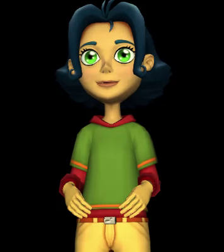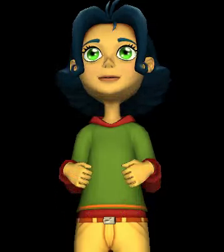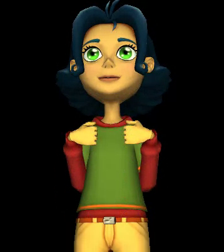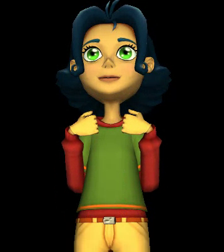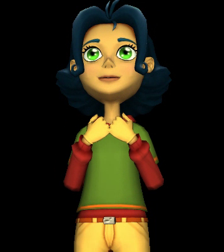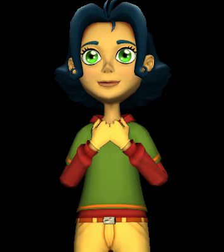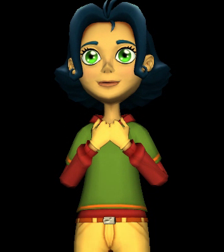معطف